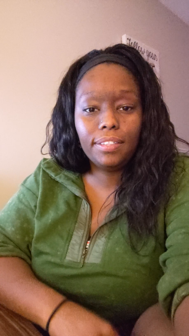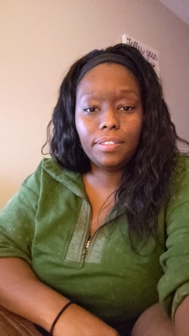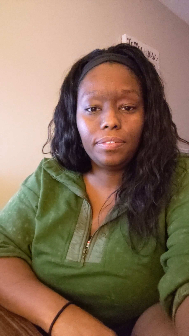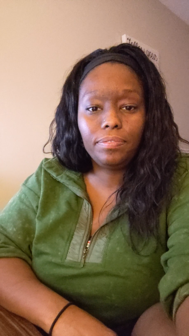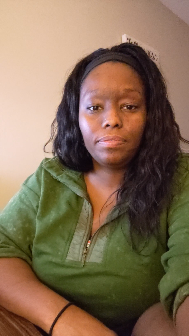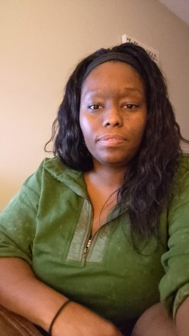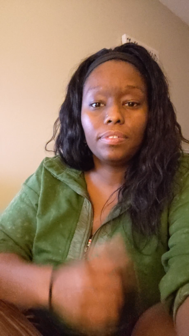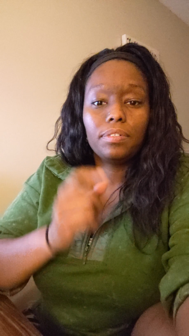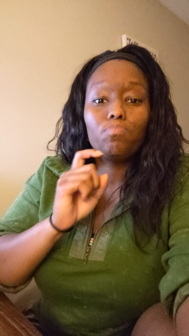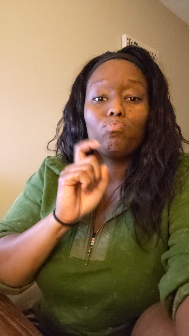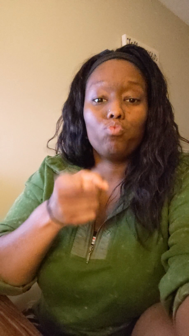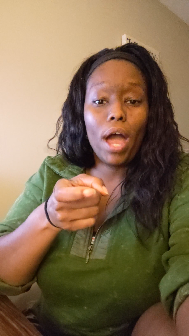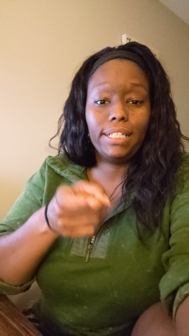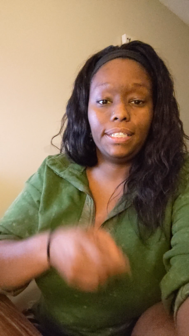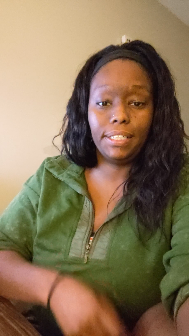present